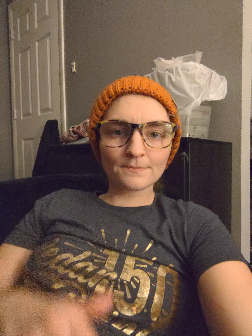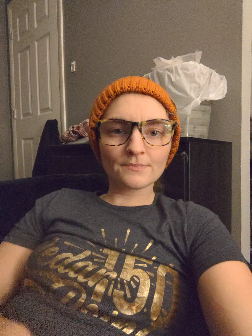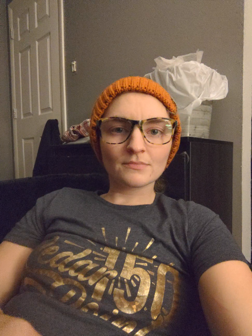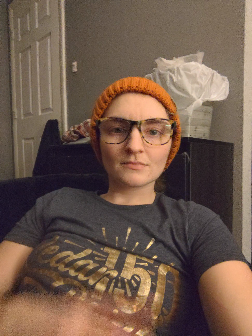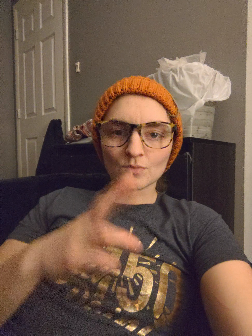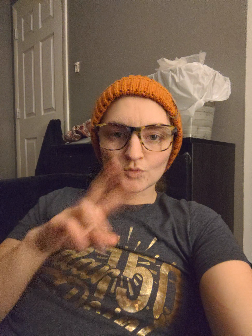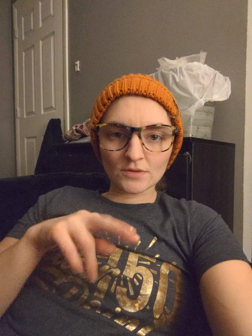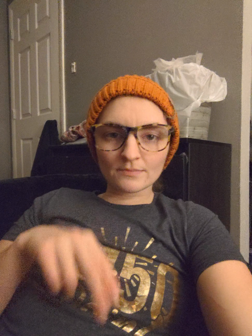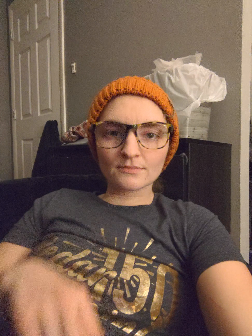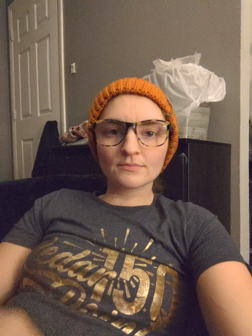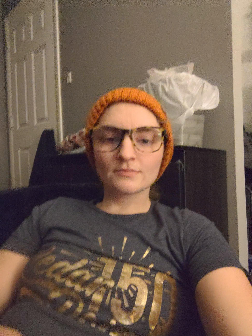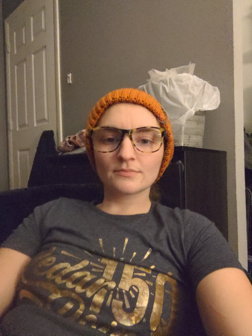read